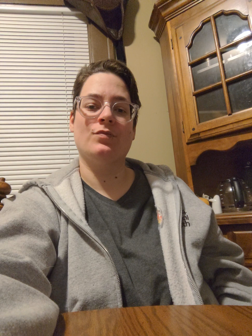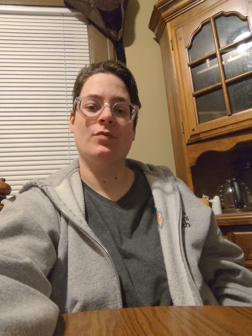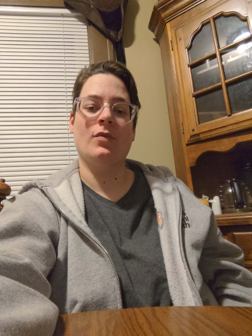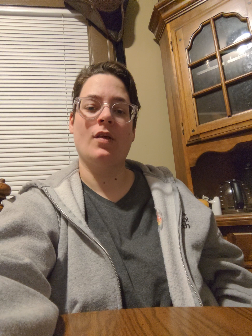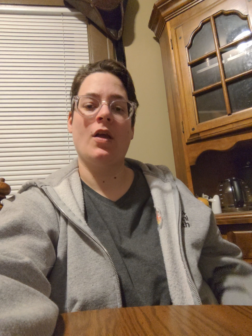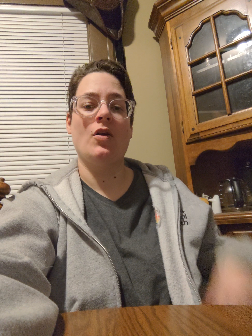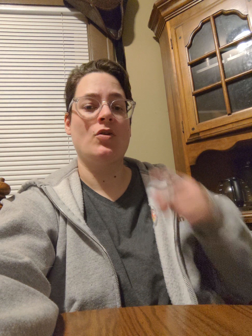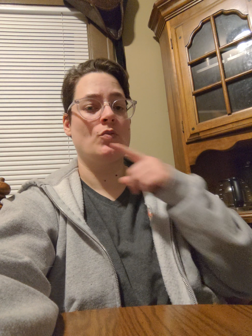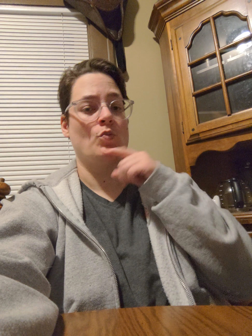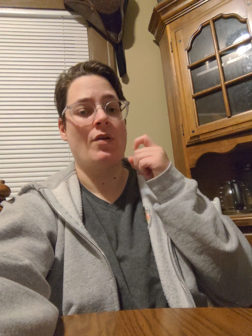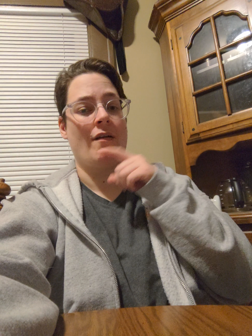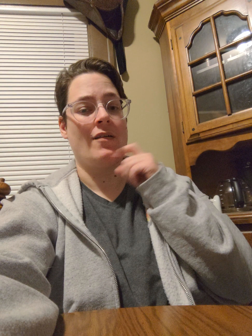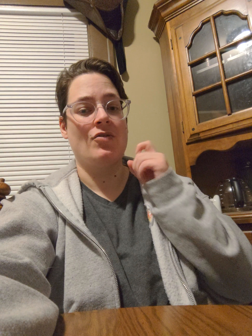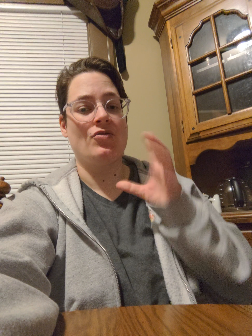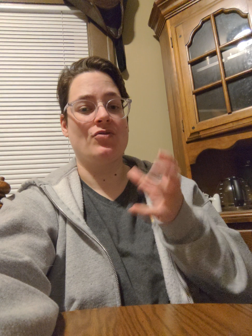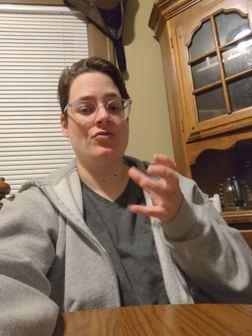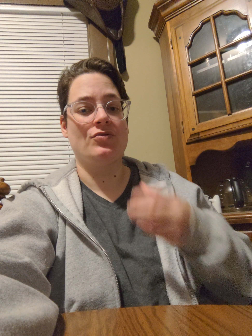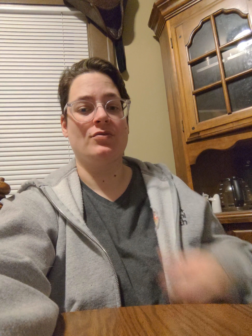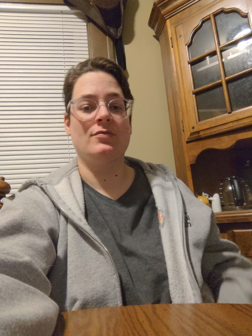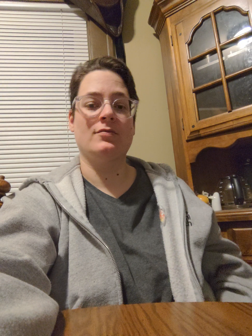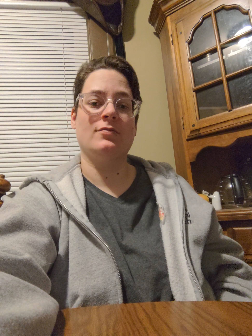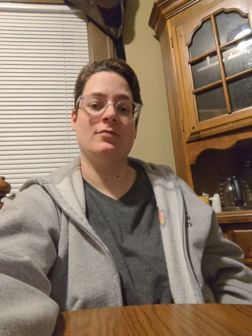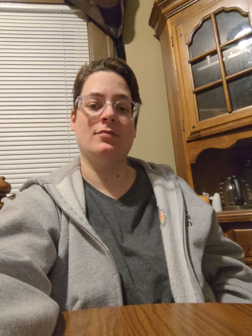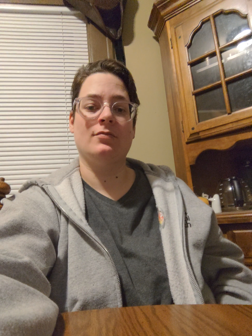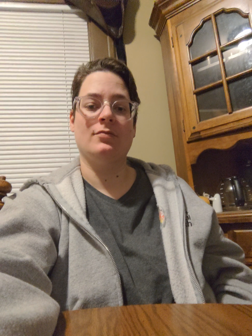dryer